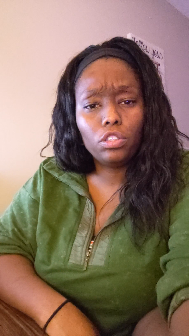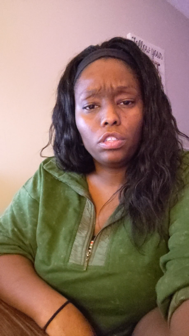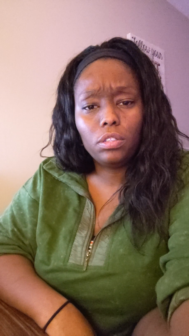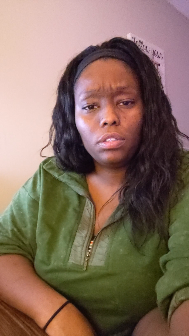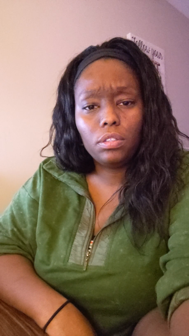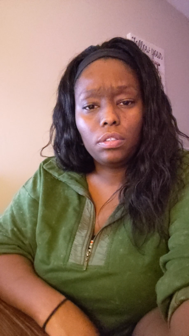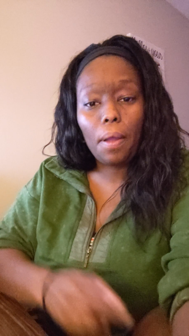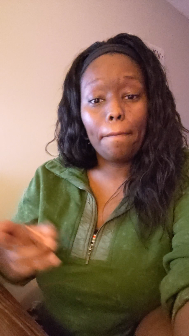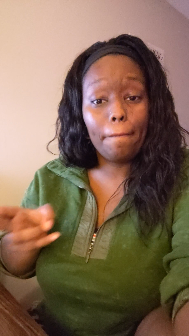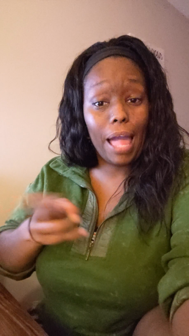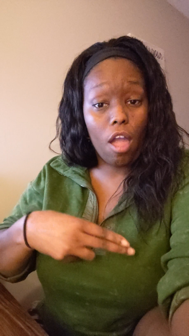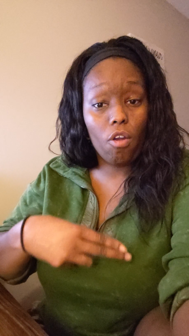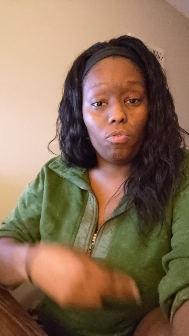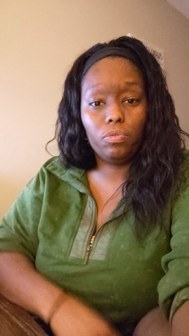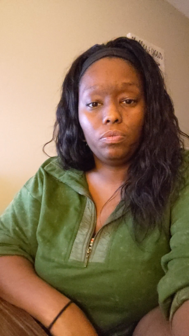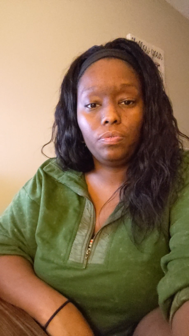belt